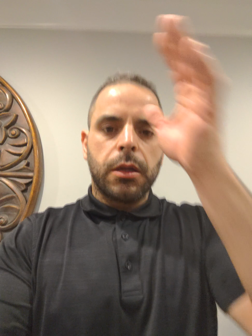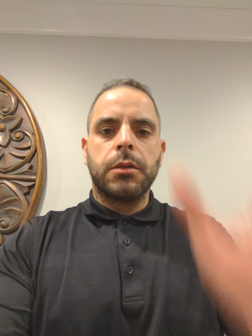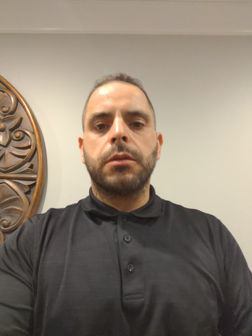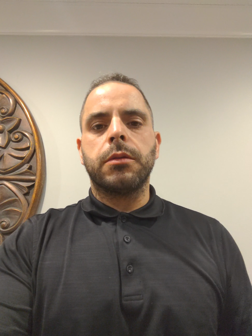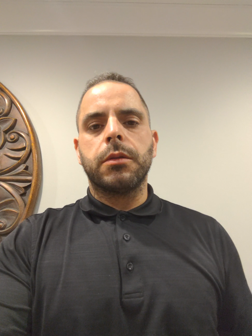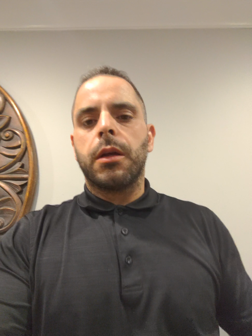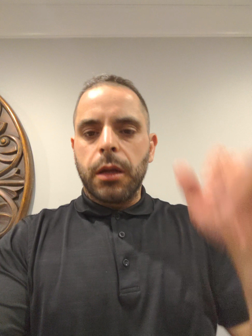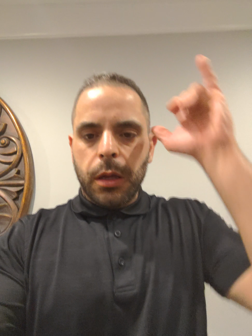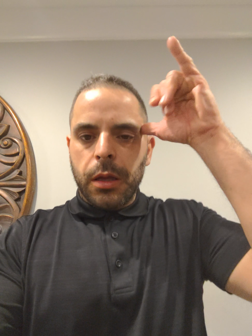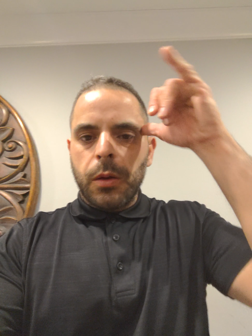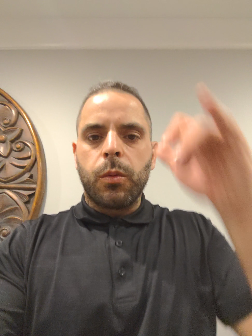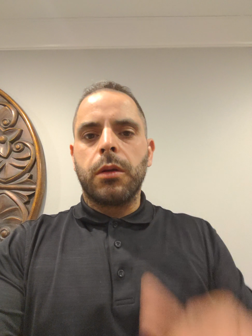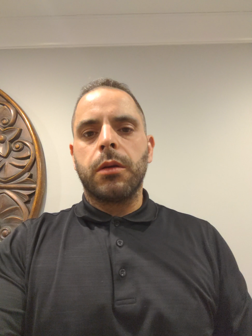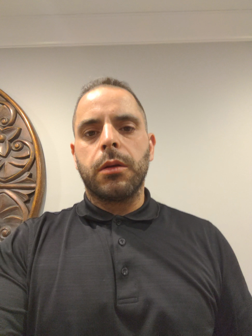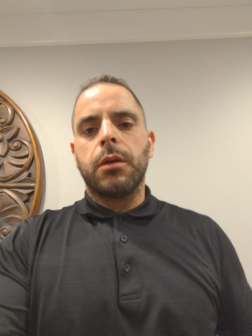cow